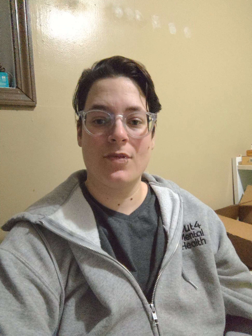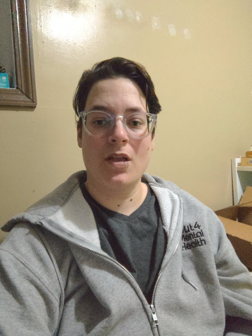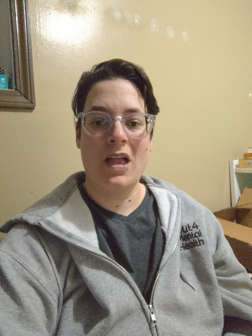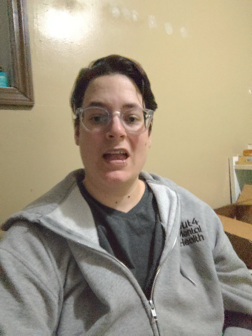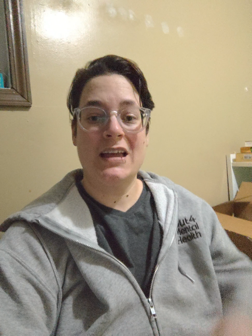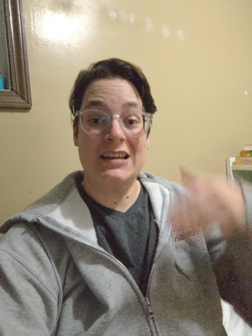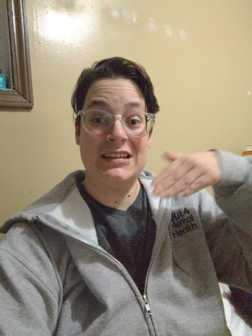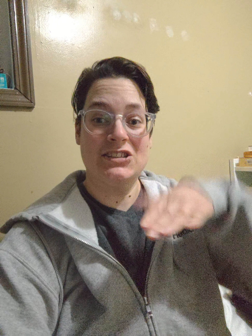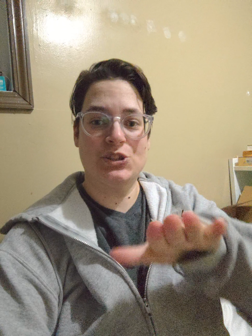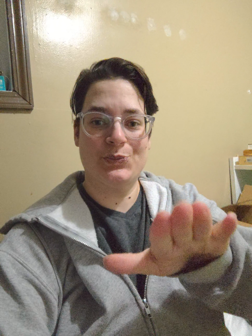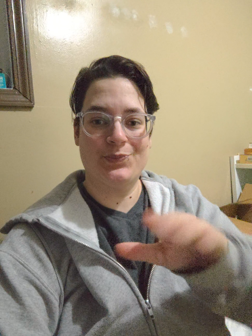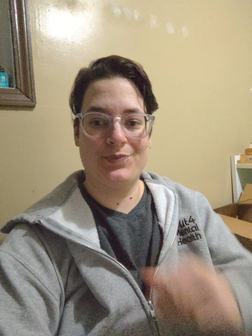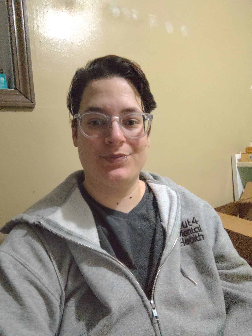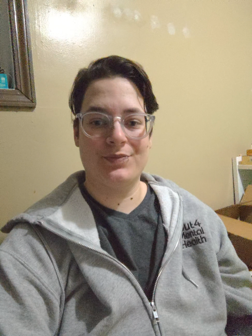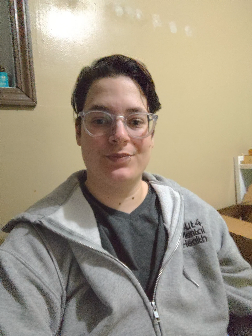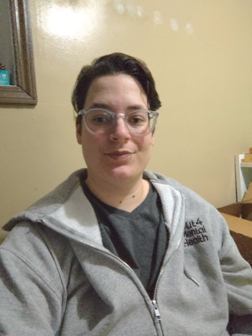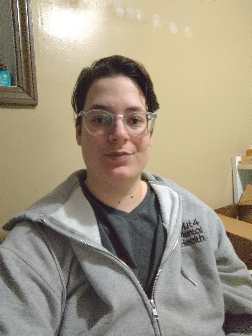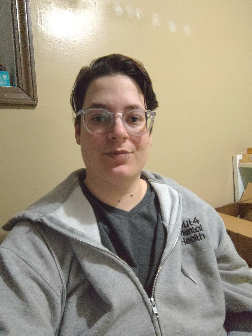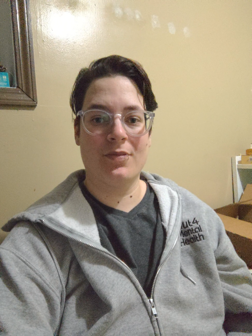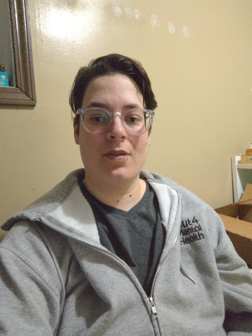into